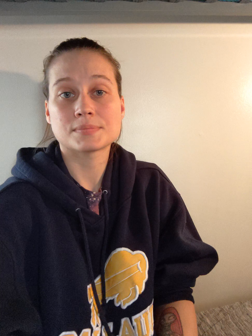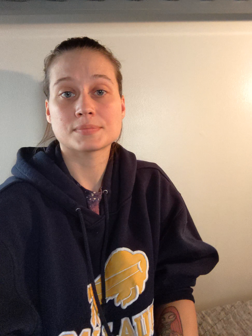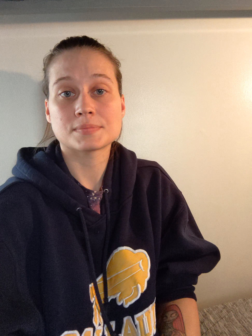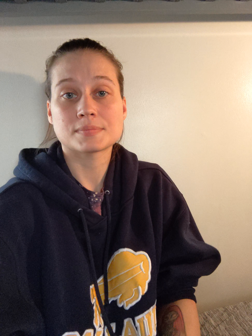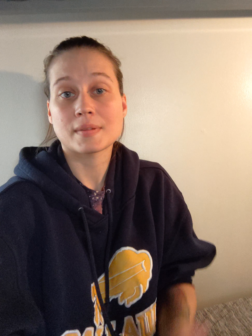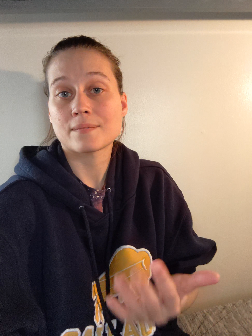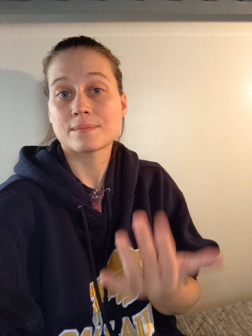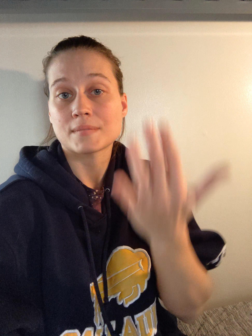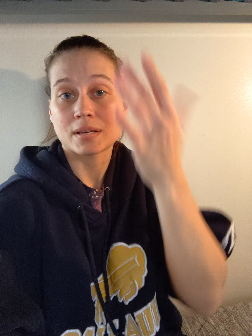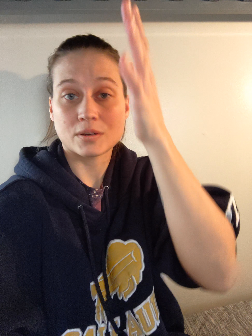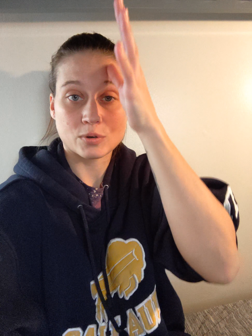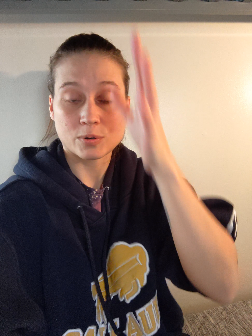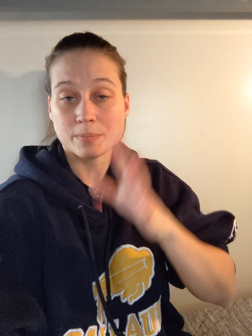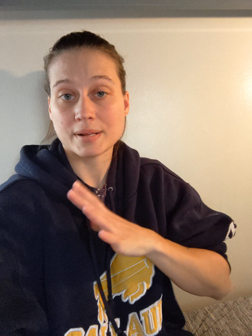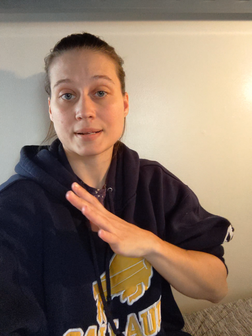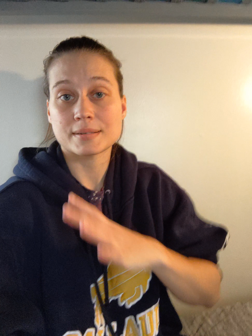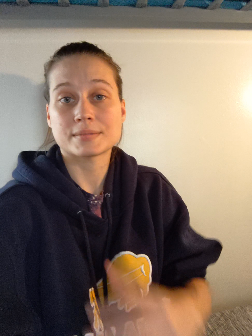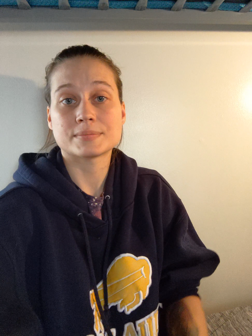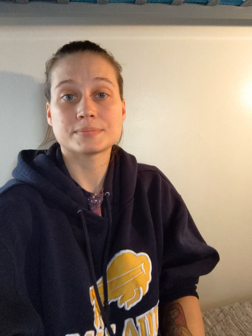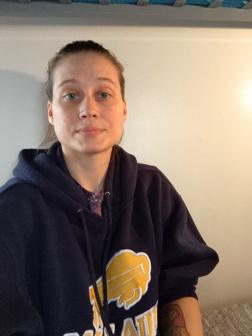fireman